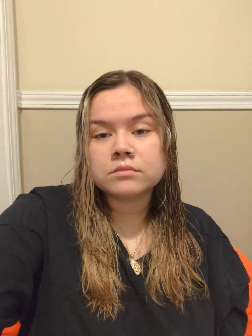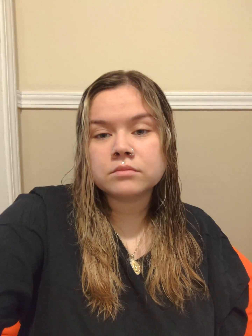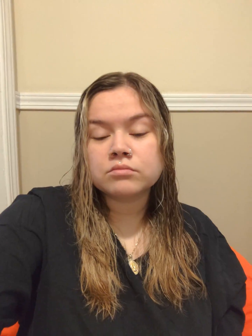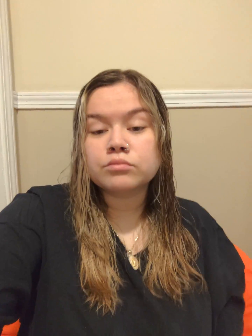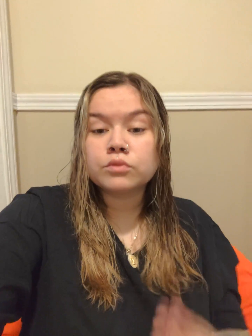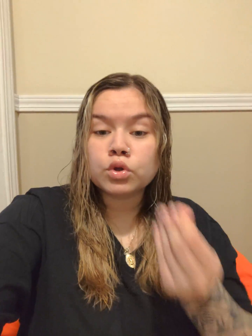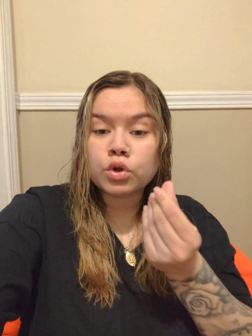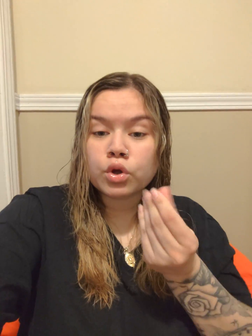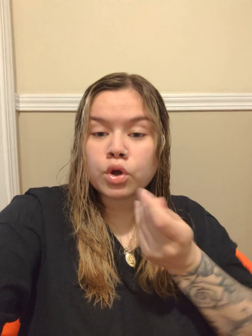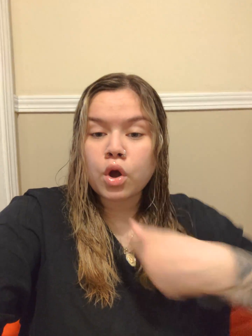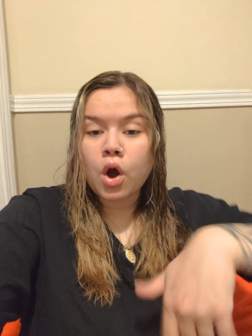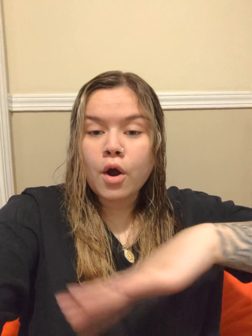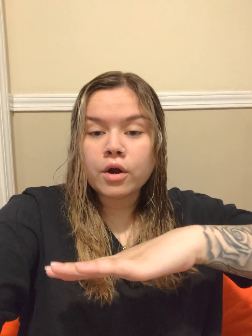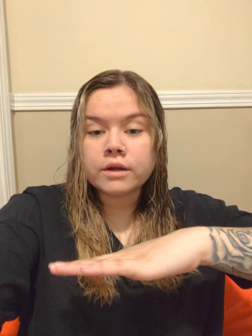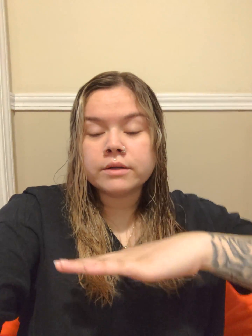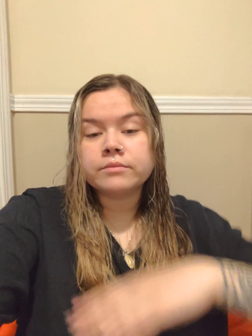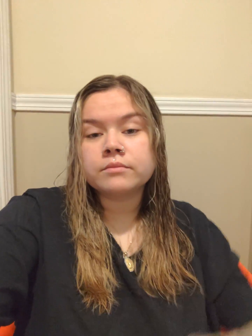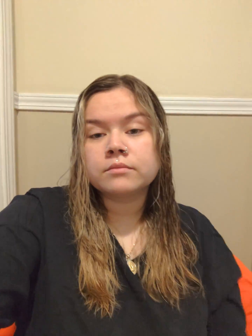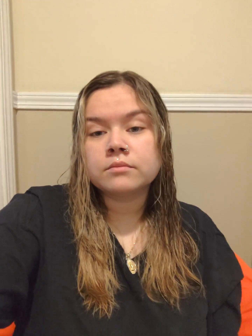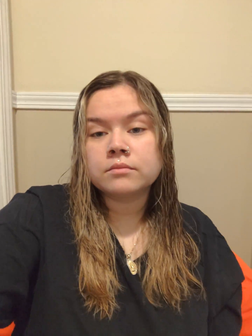garden